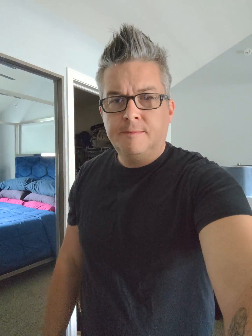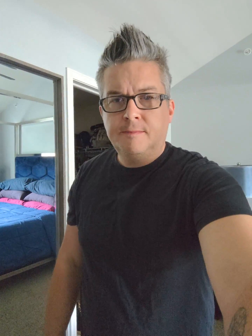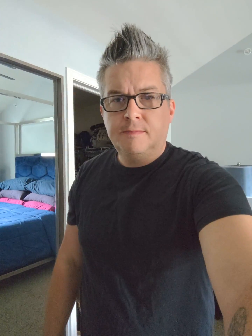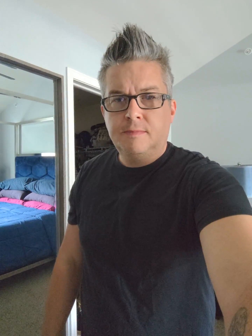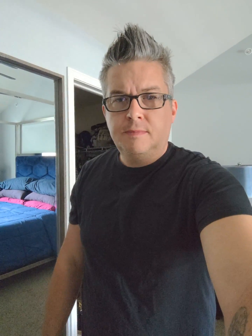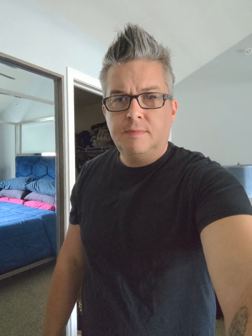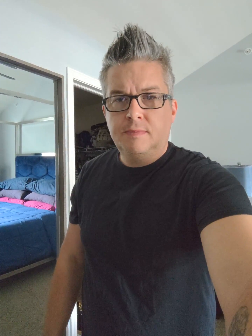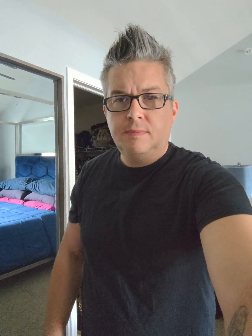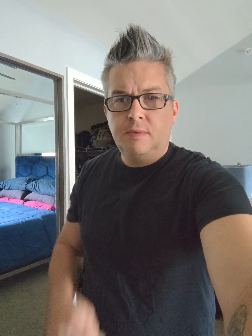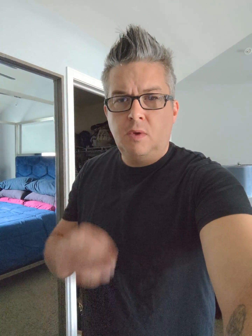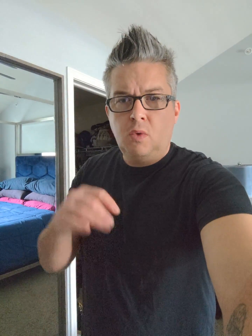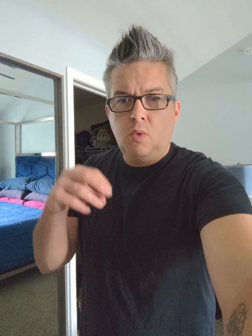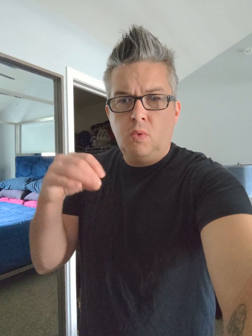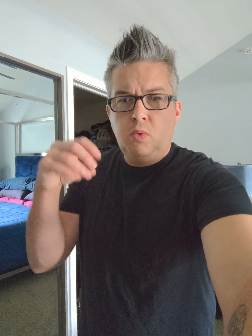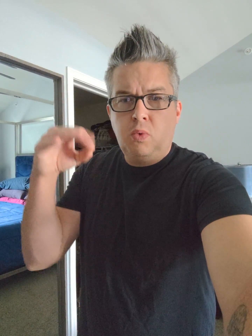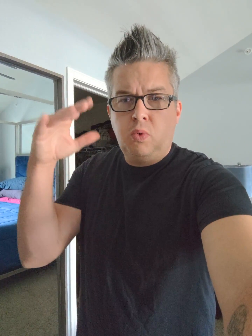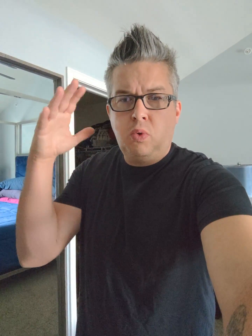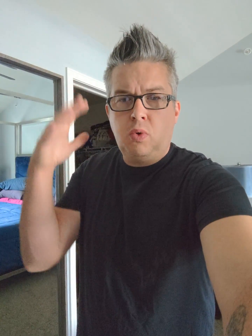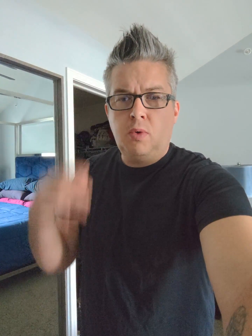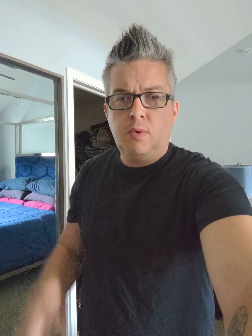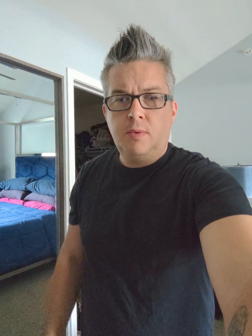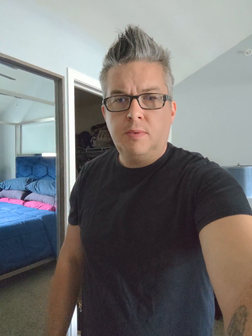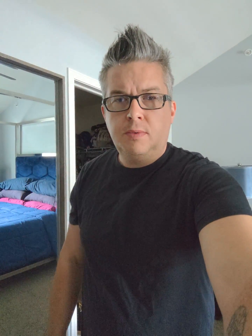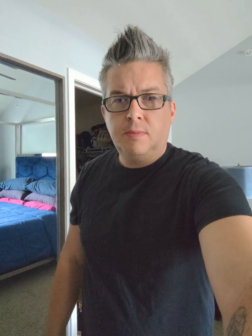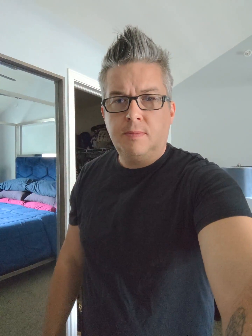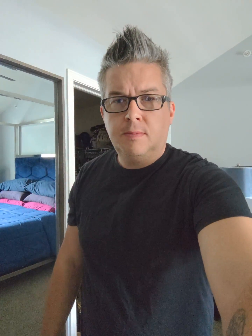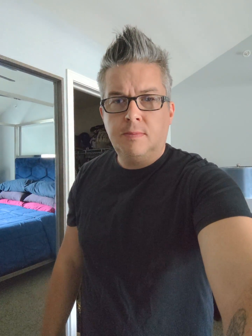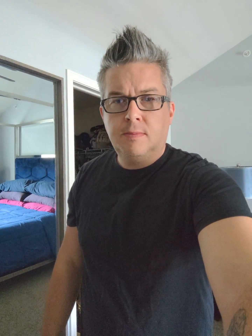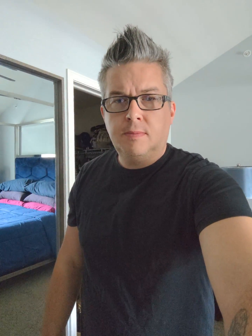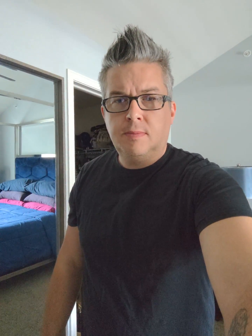bubbles